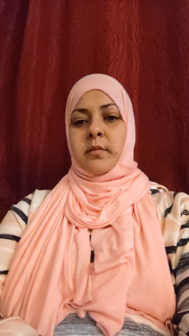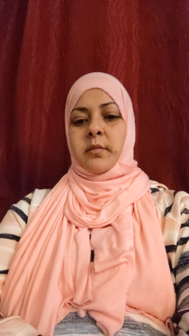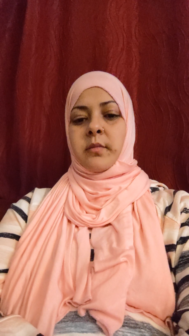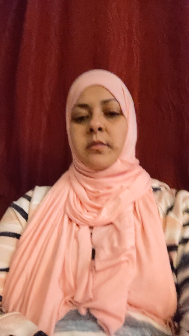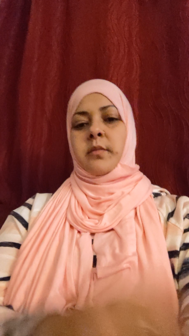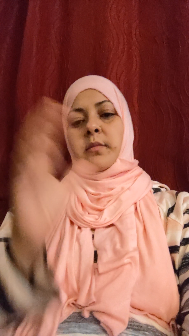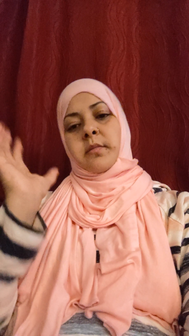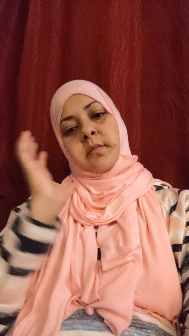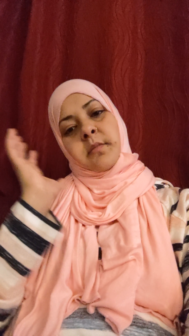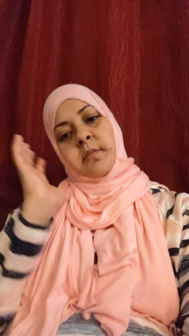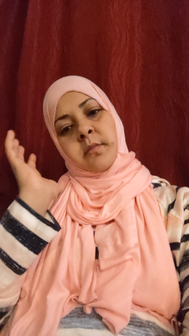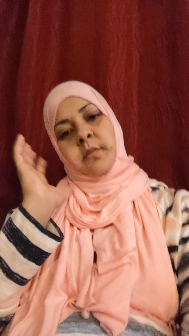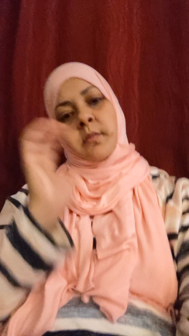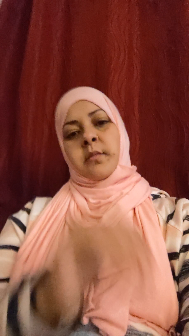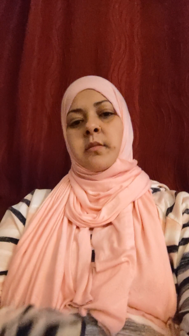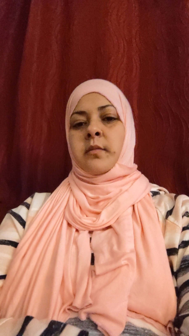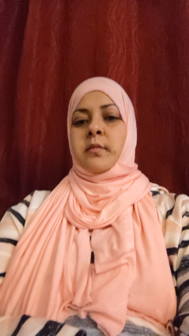pillow